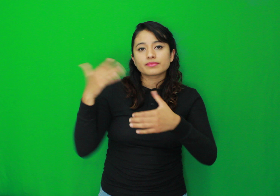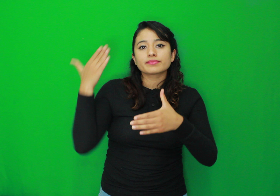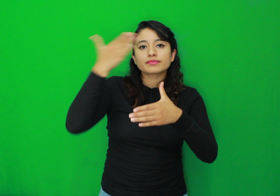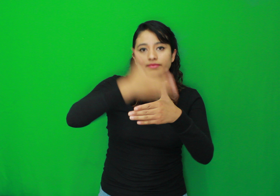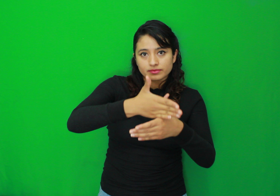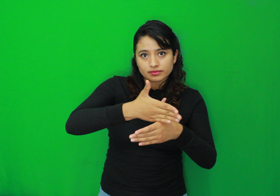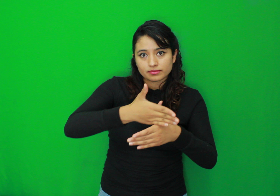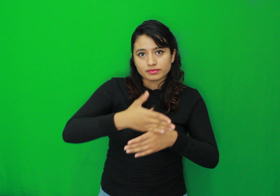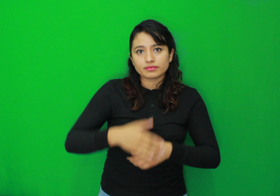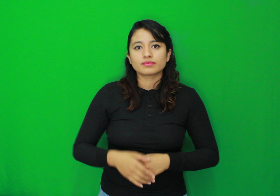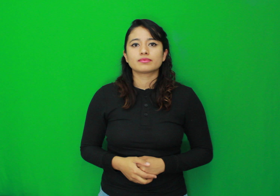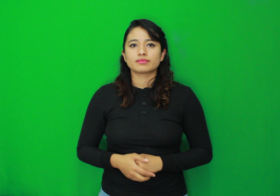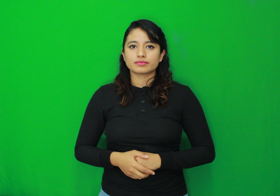ir